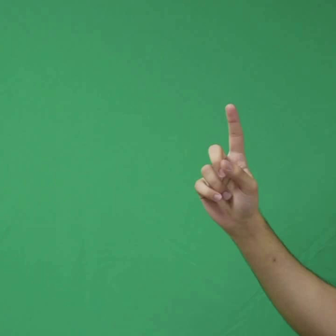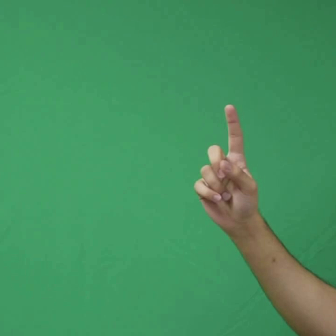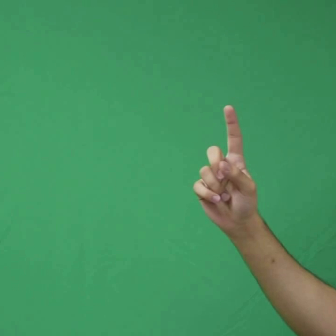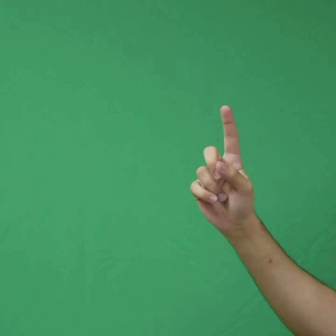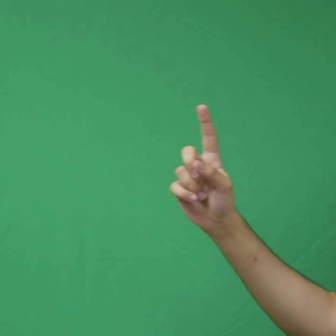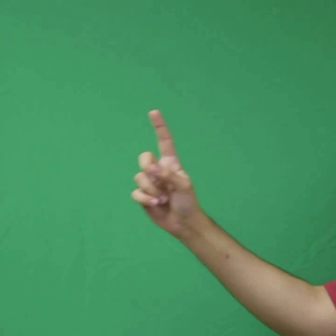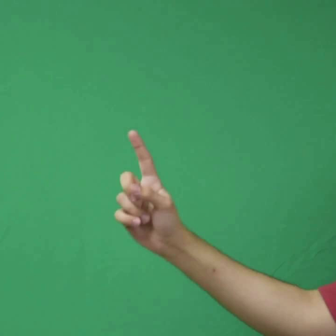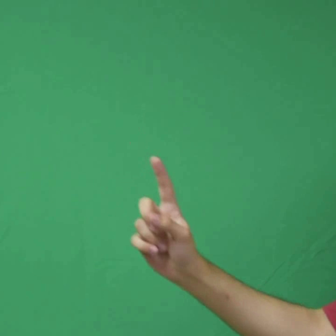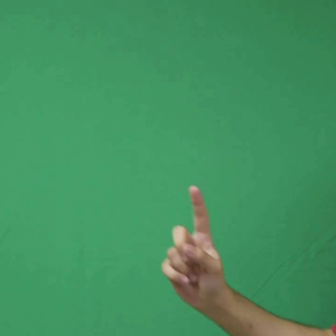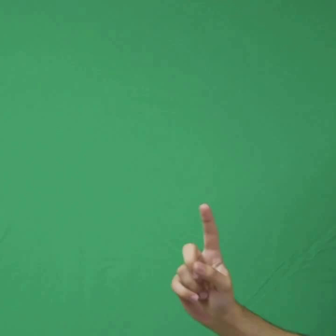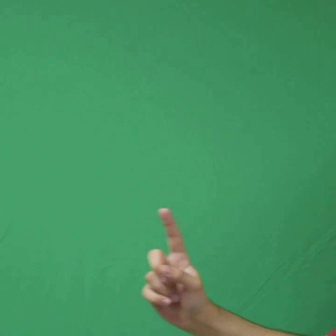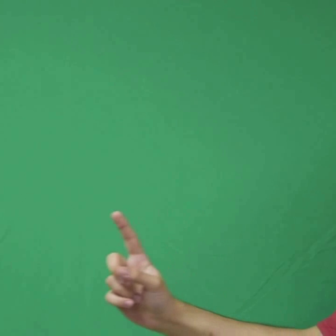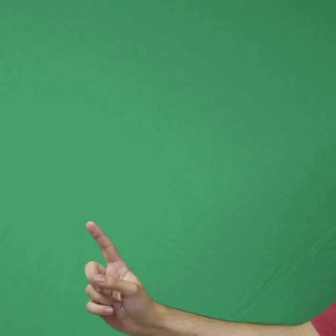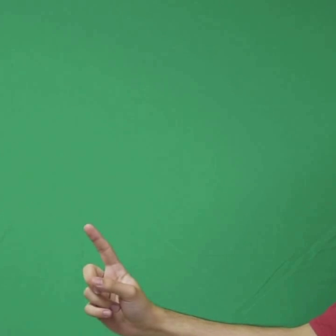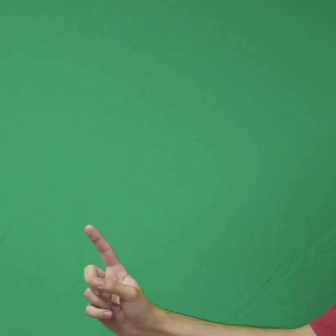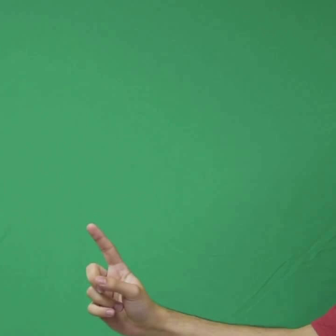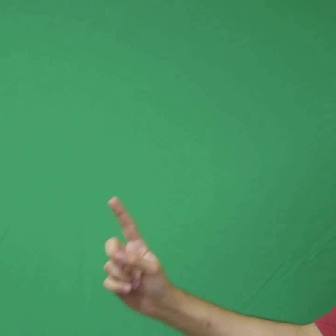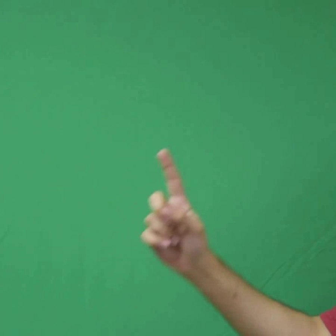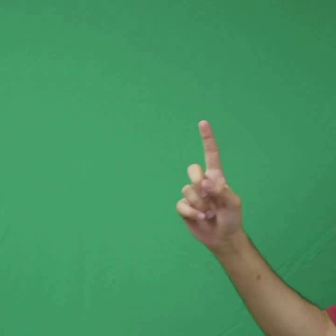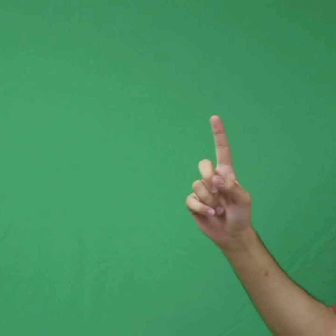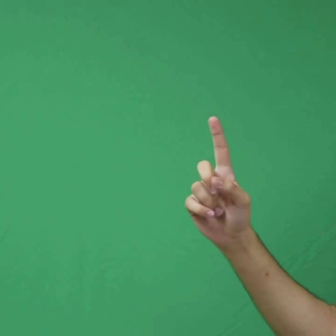Z